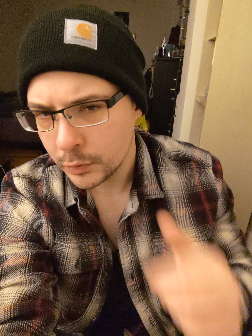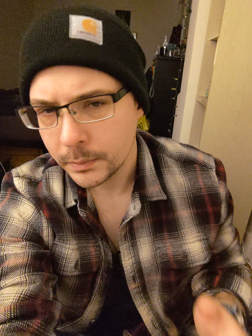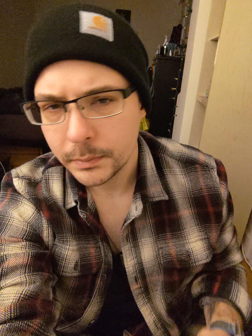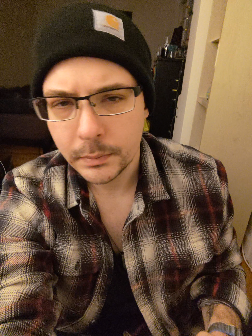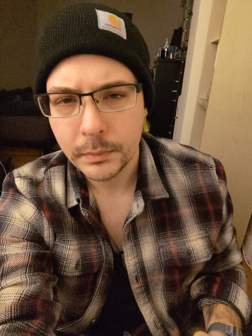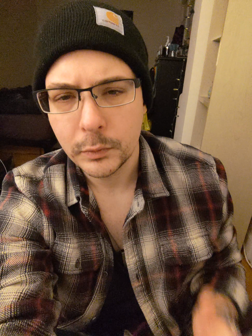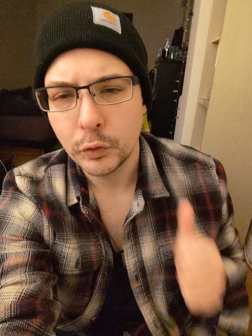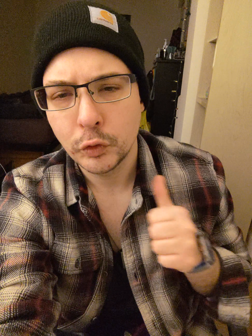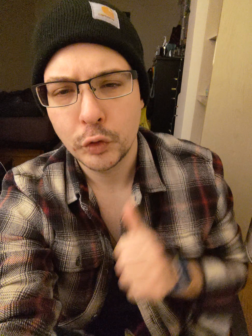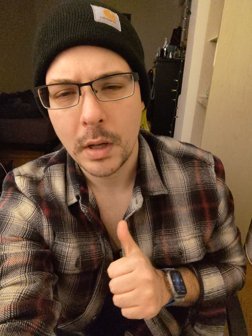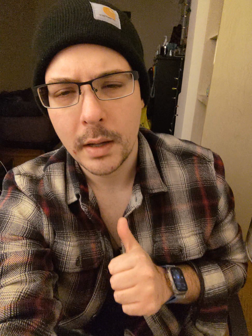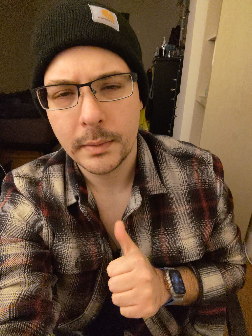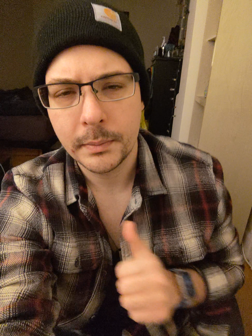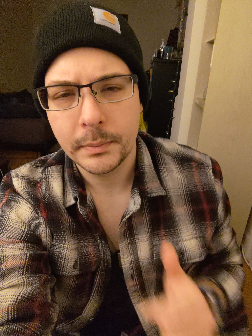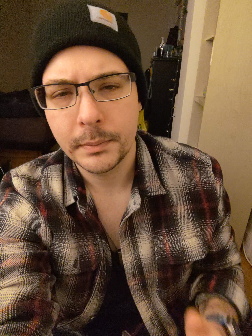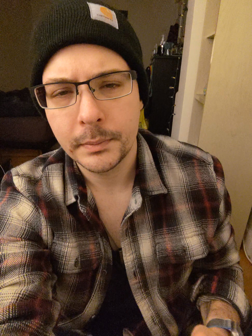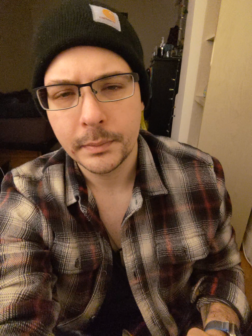jacket